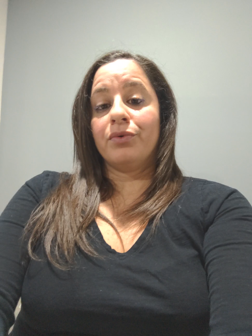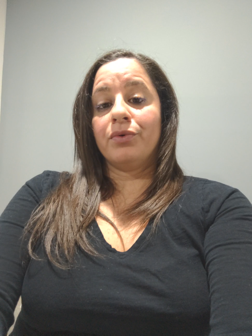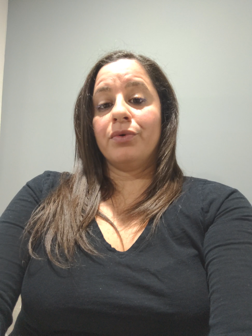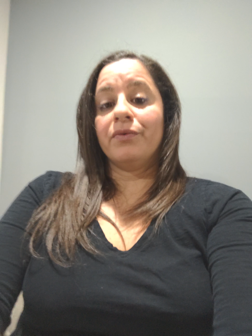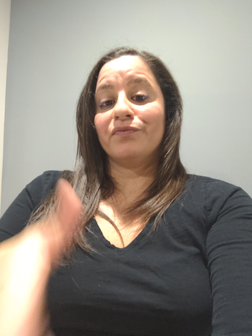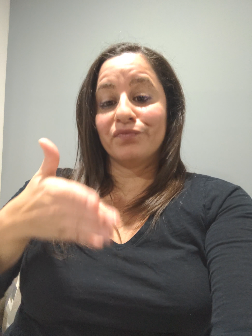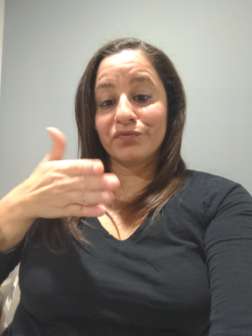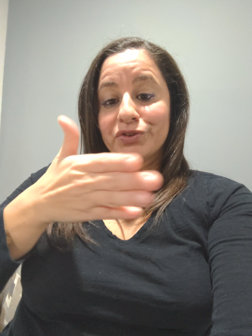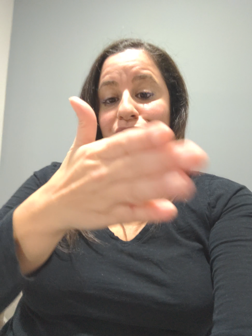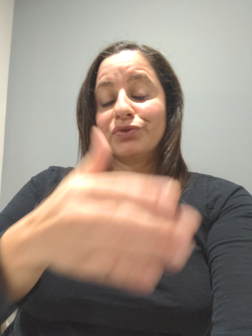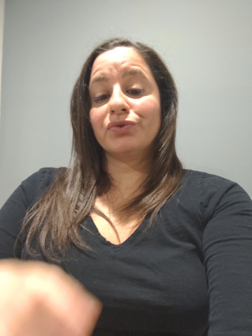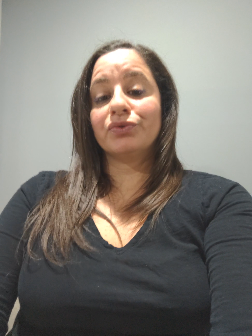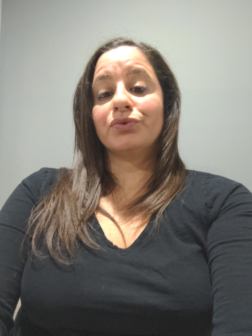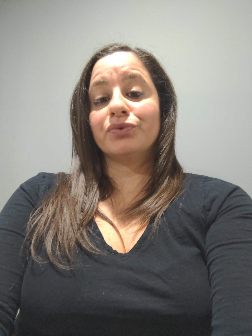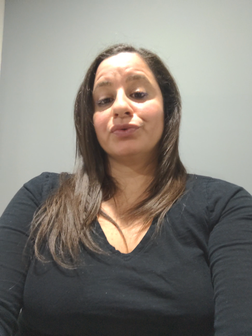fish